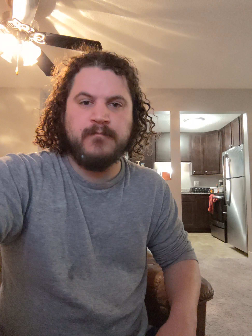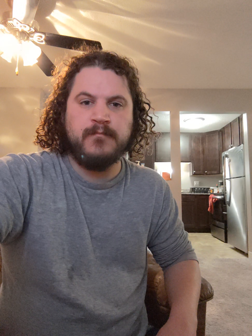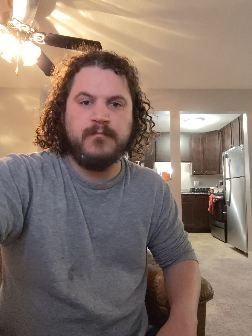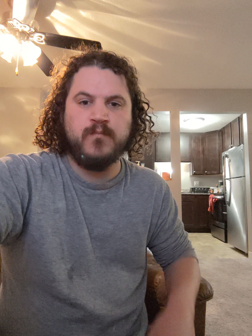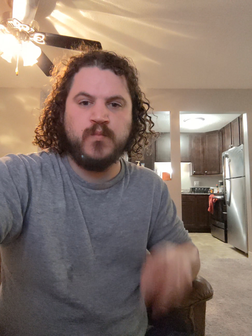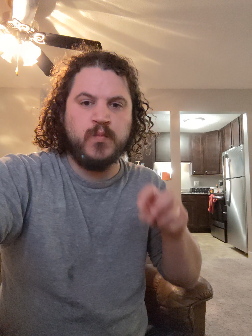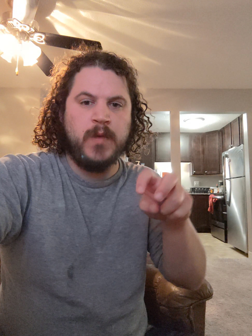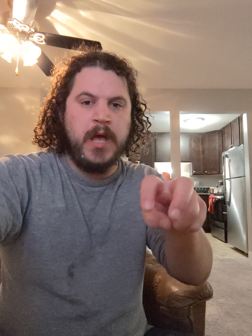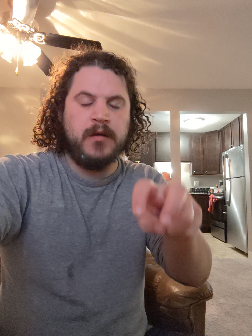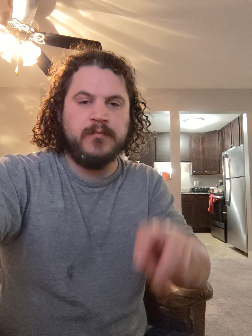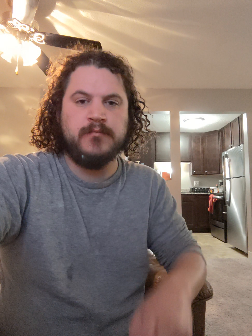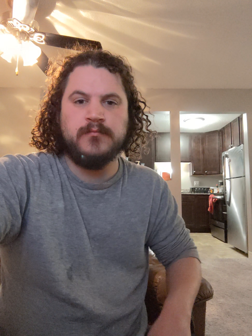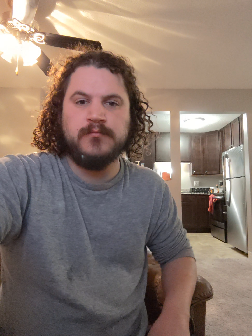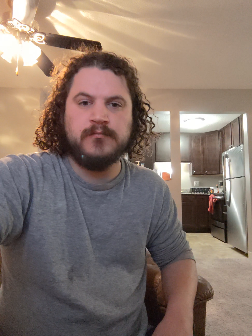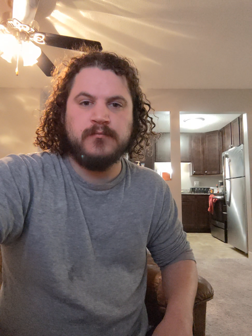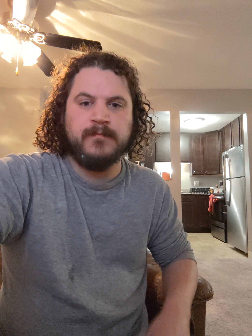ride